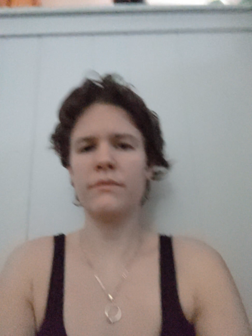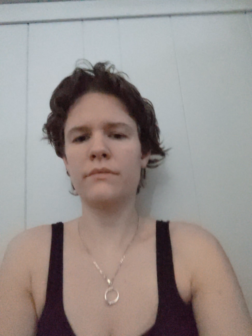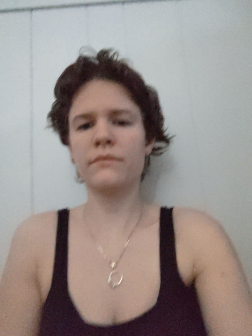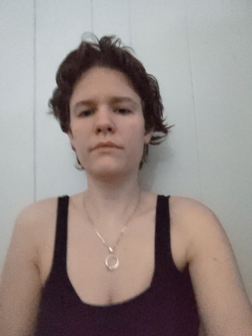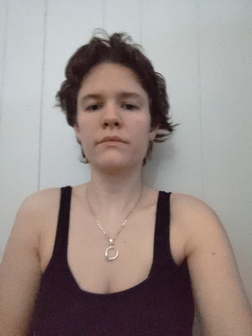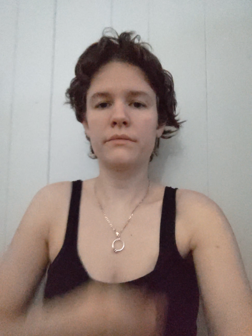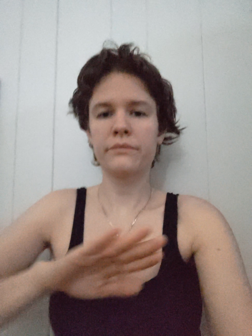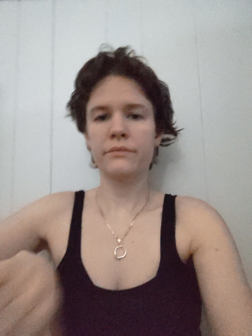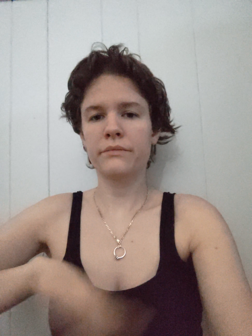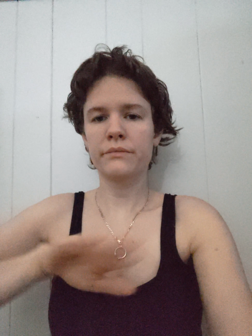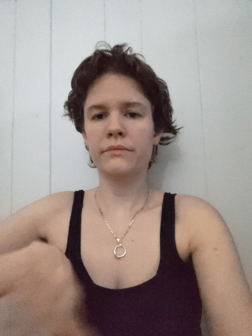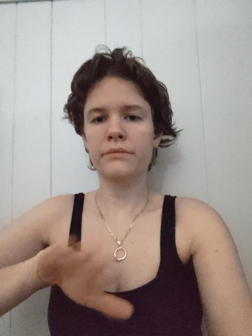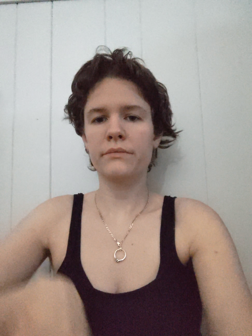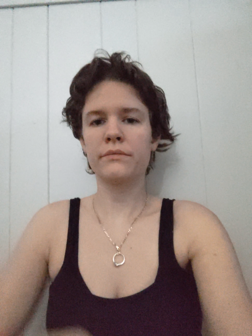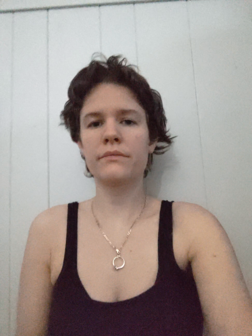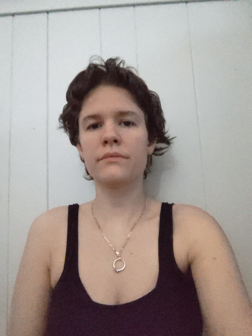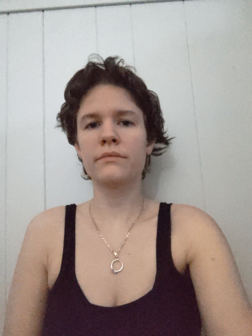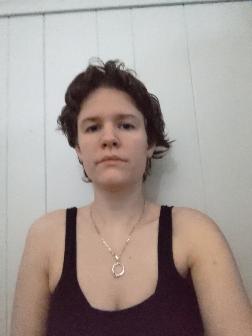pool